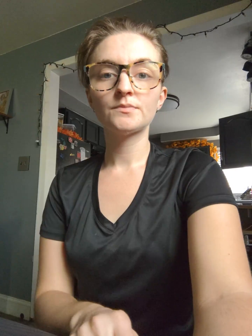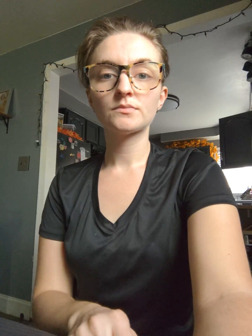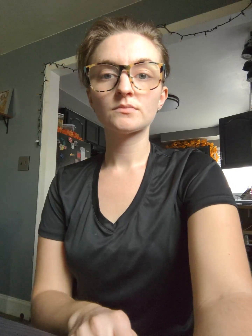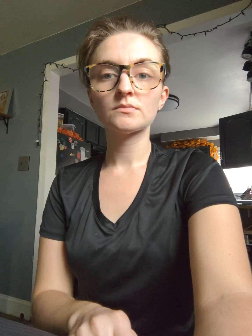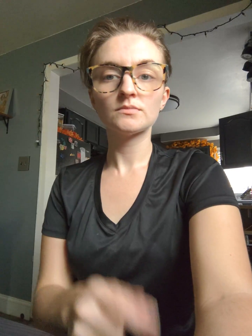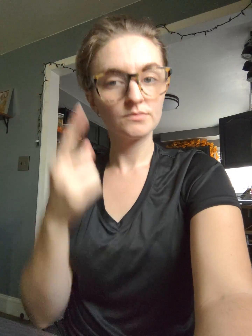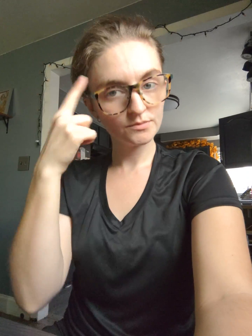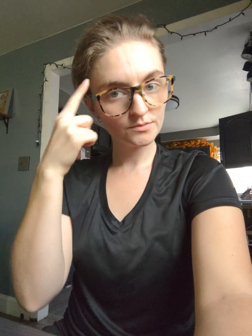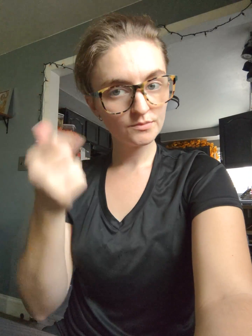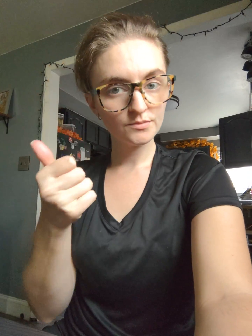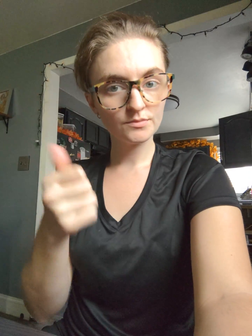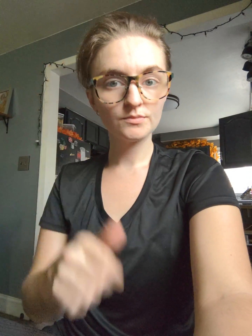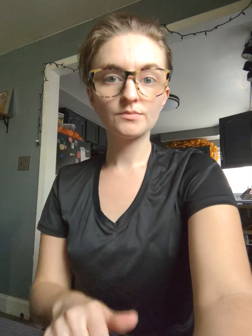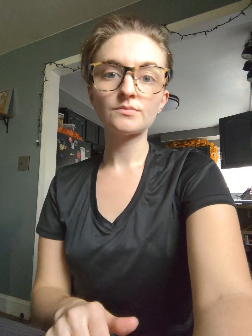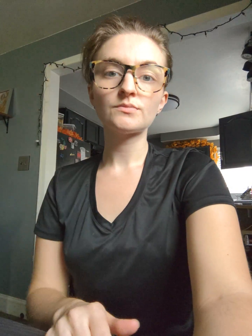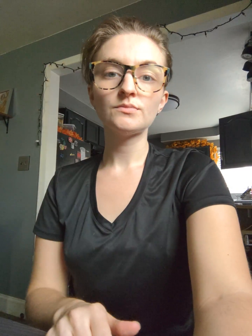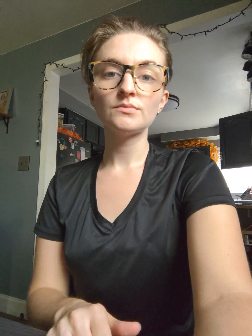dime